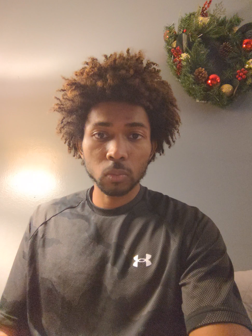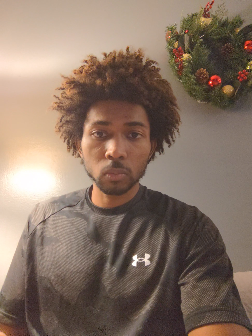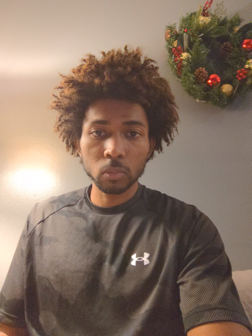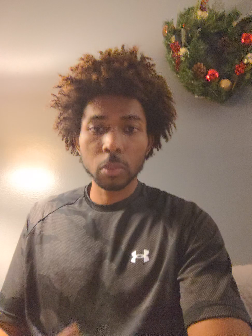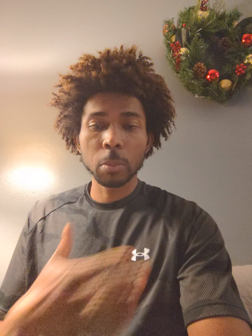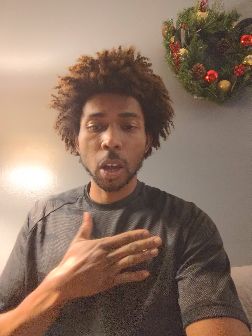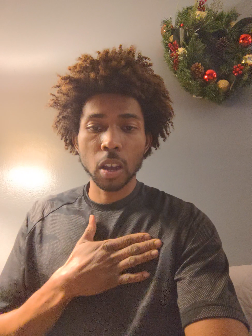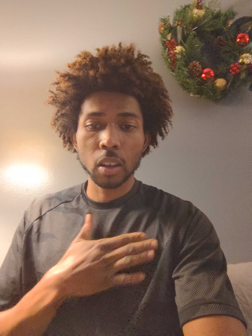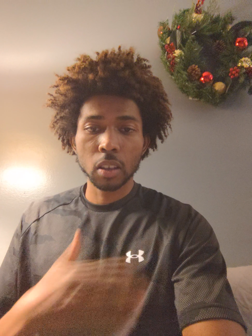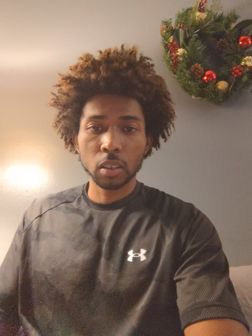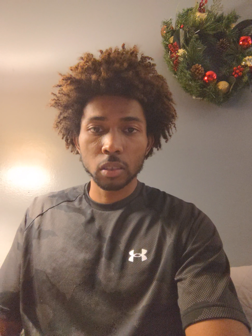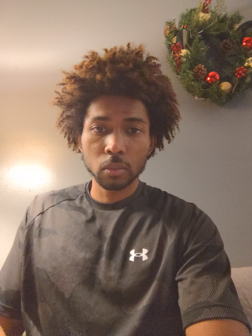my